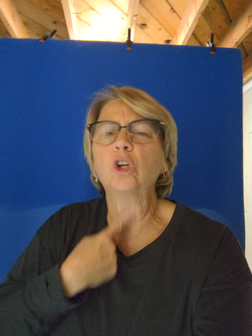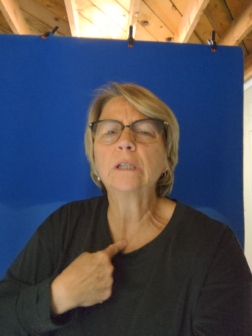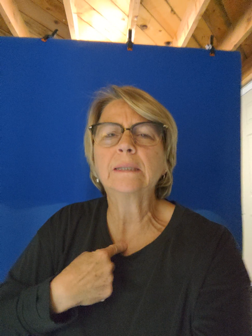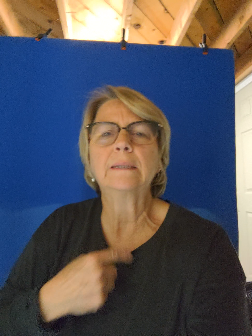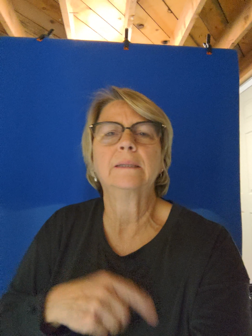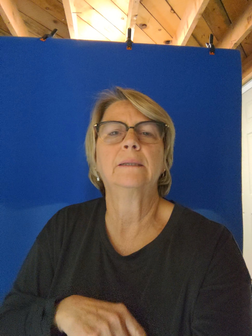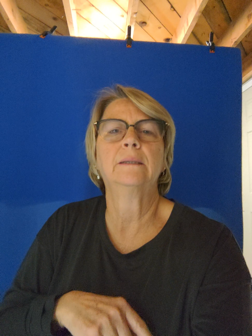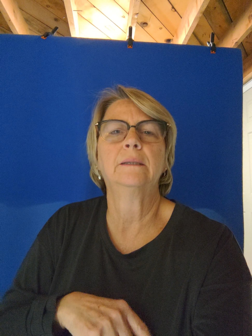thirsty